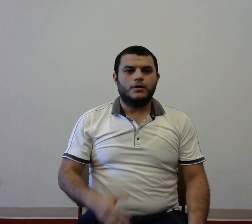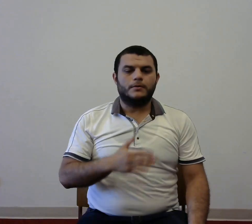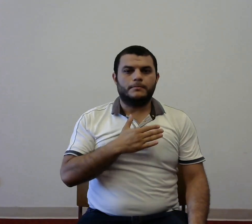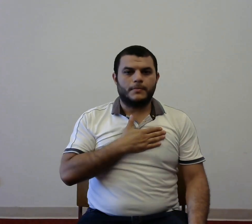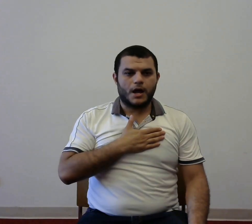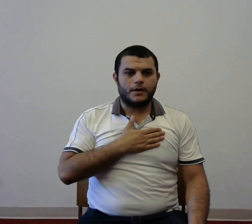mən